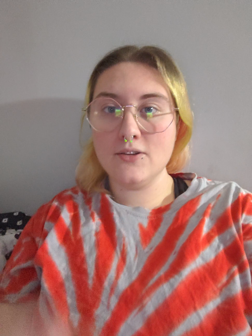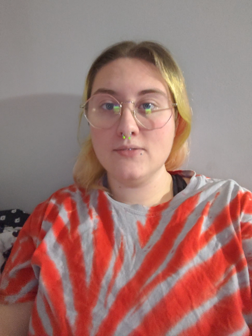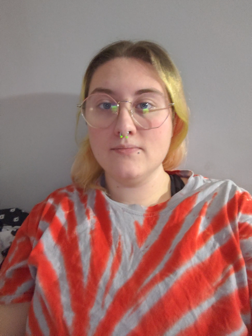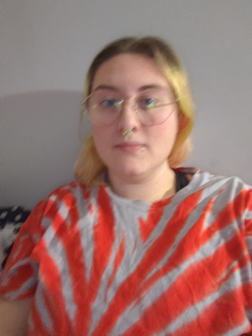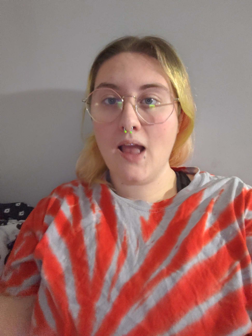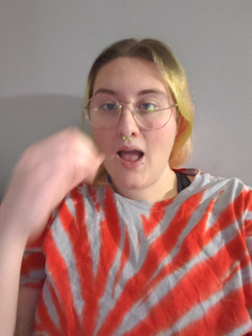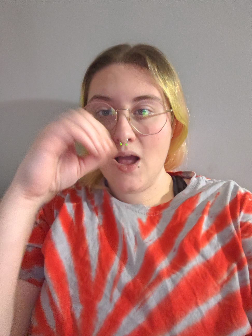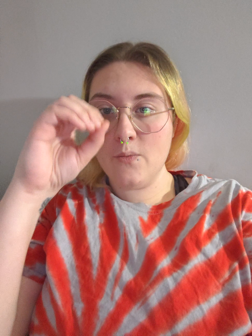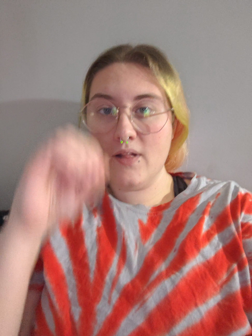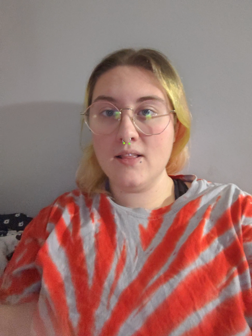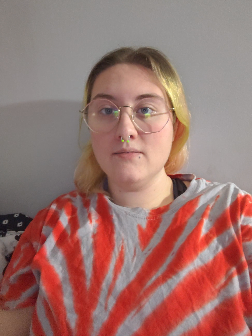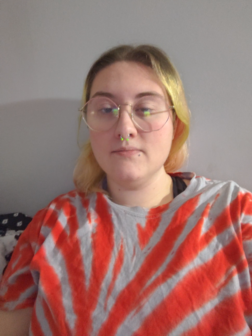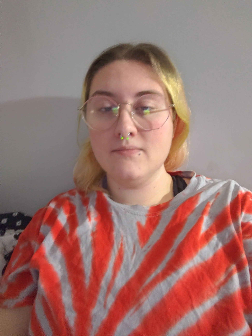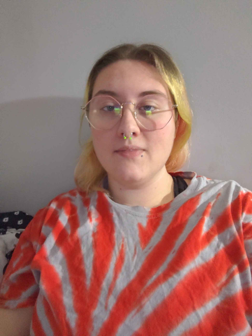owl